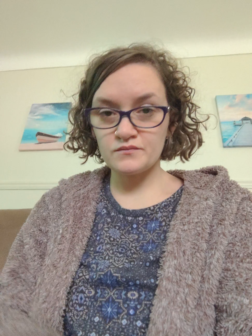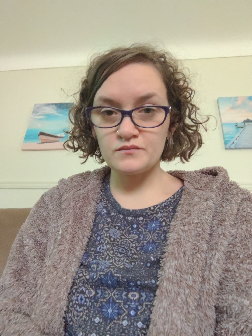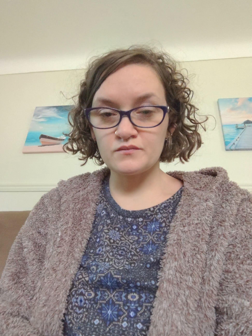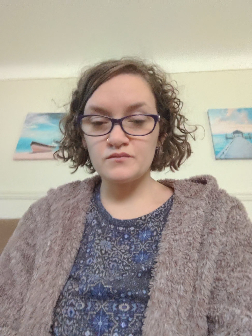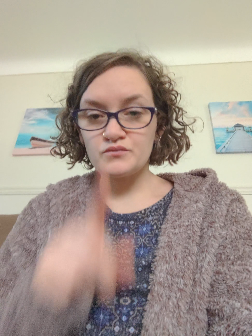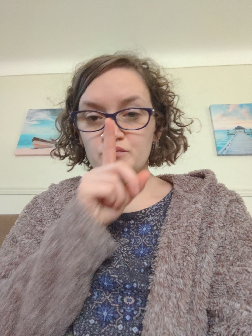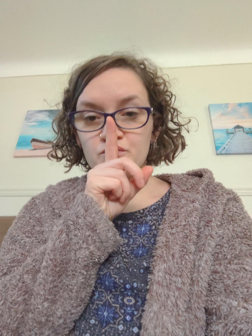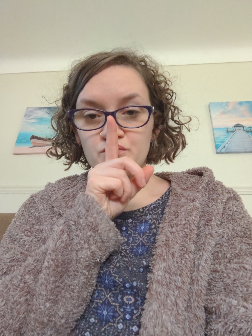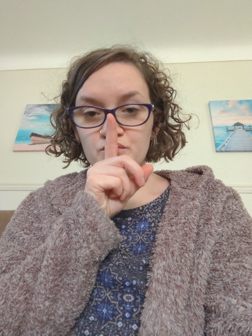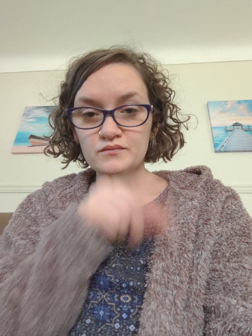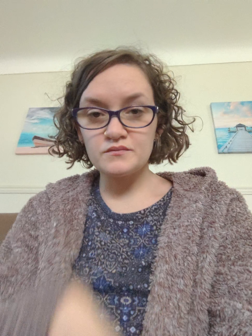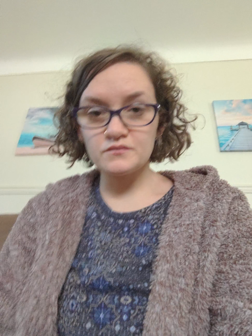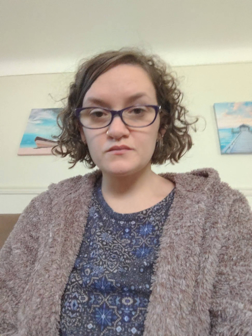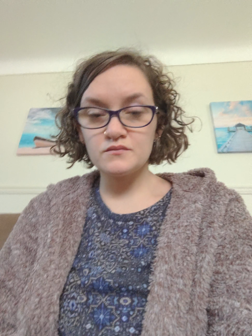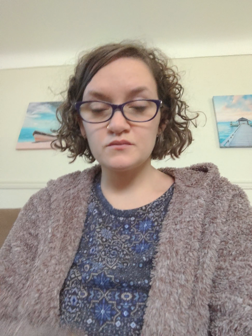shhh